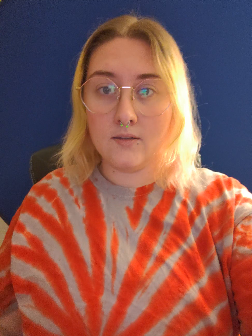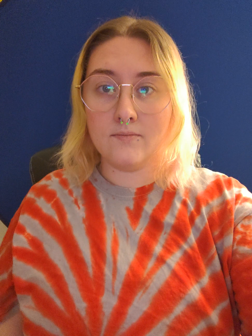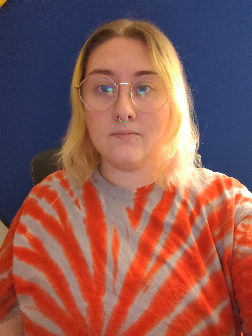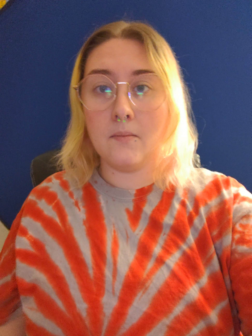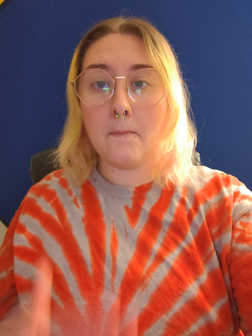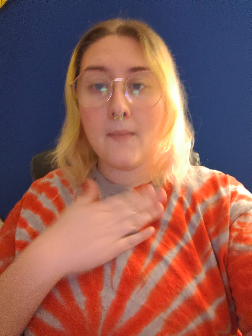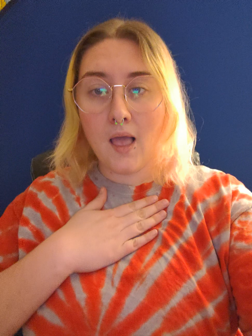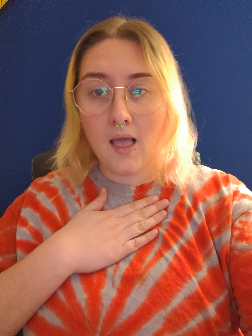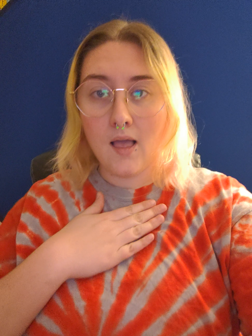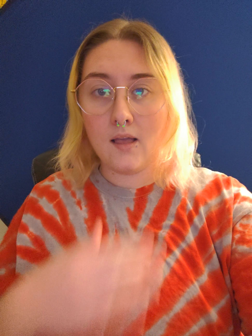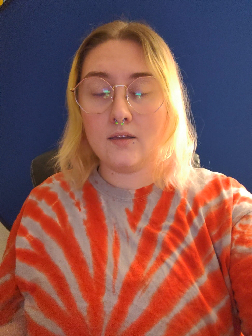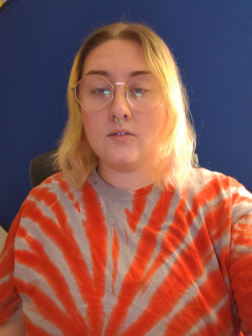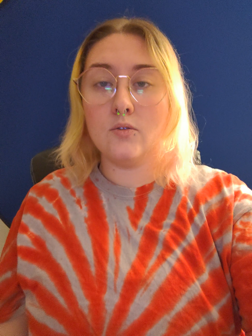my